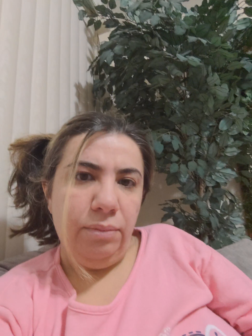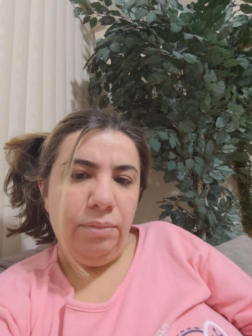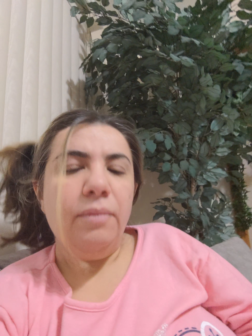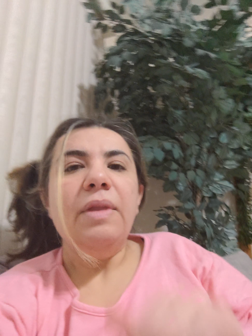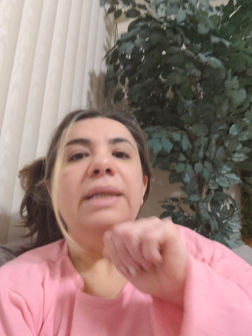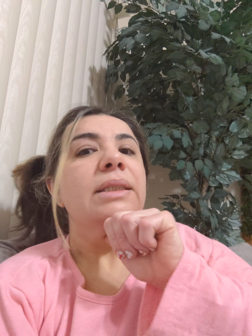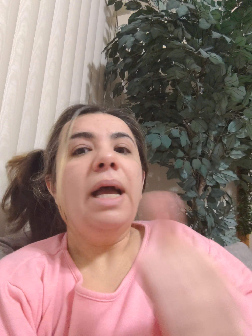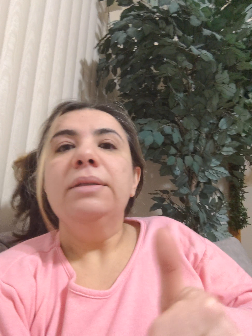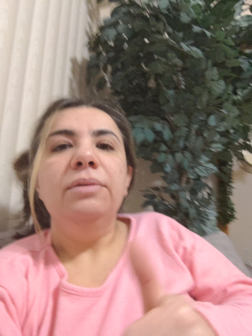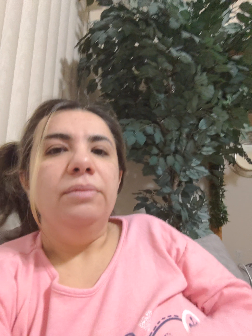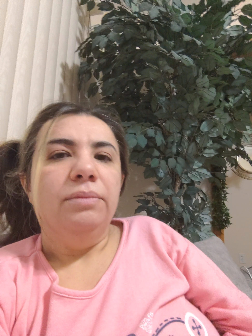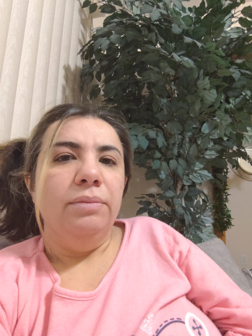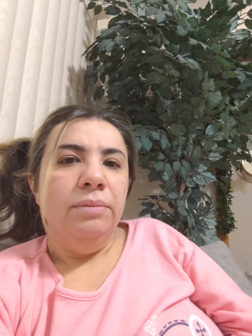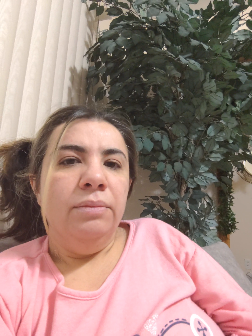not